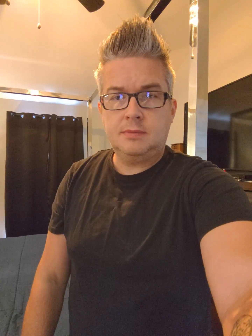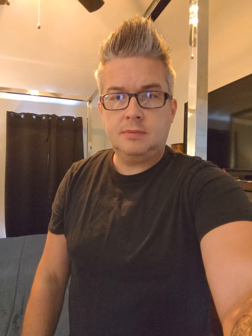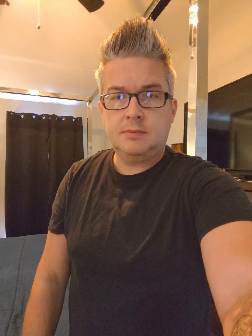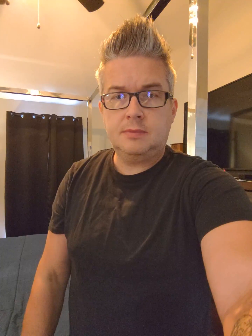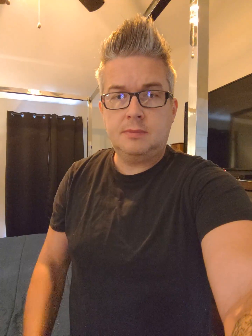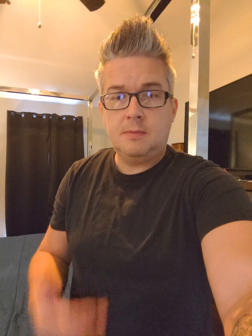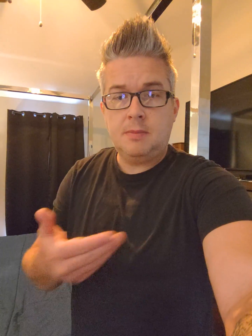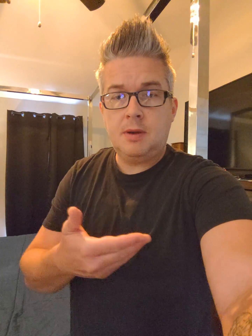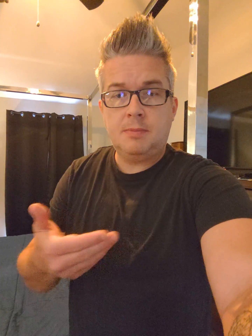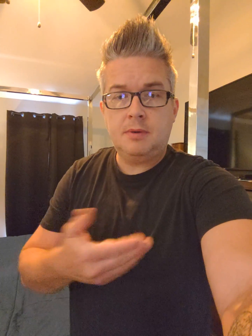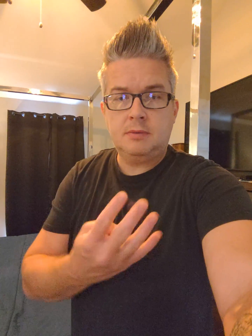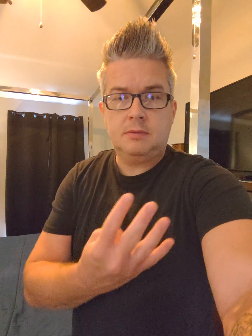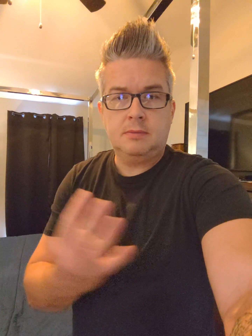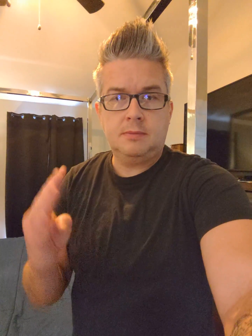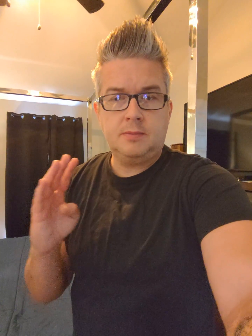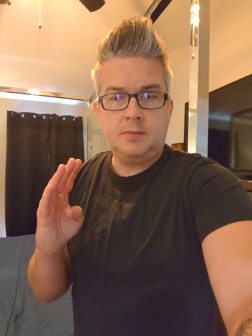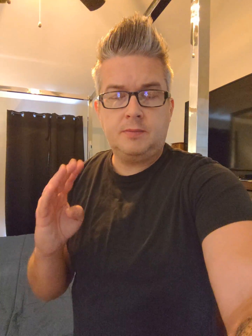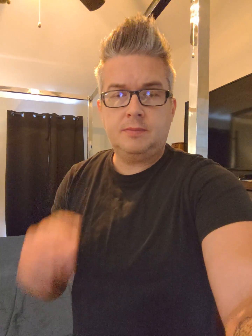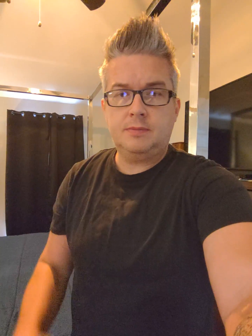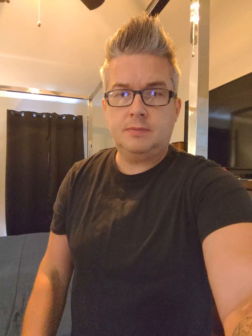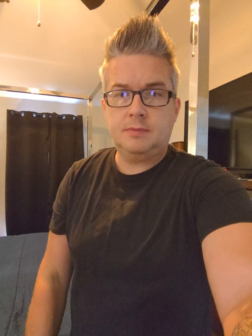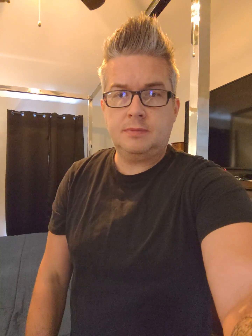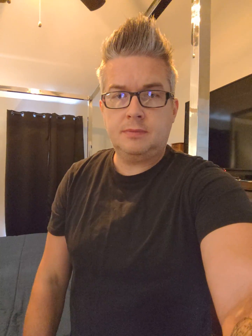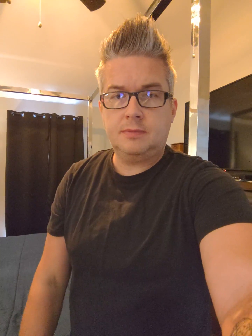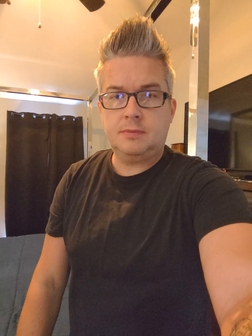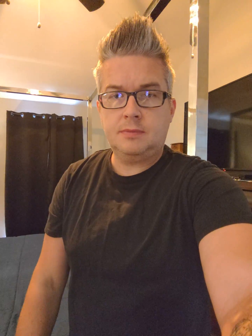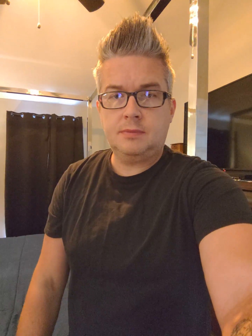crib